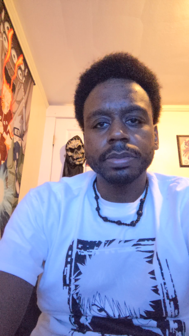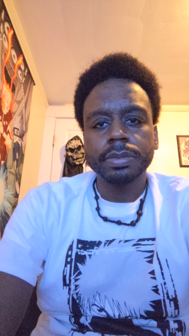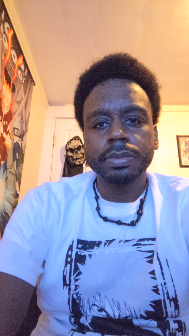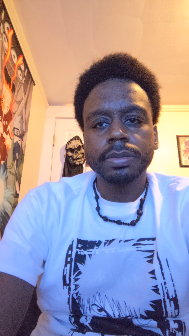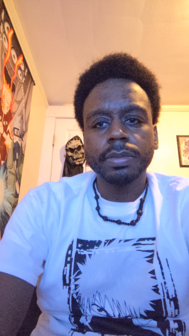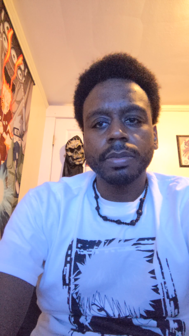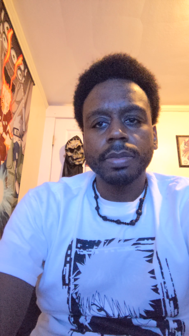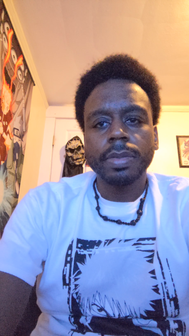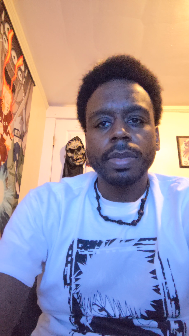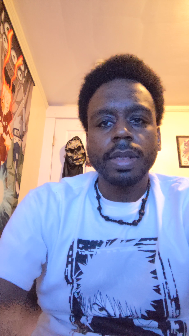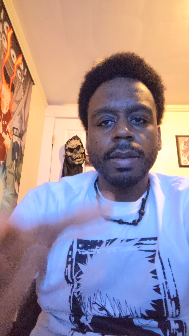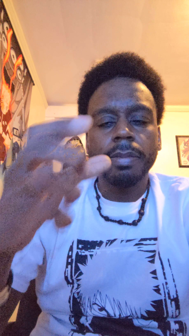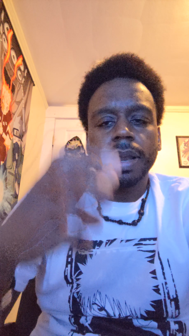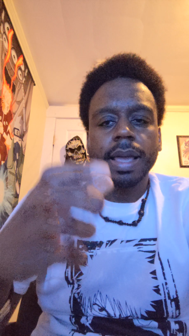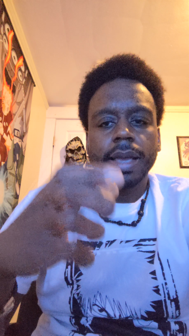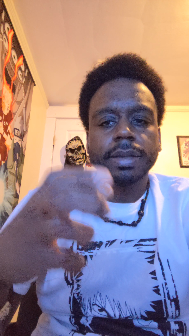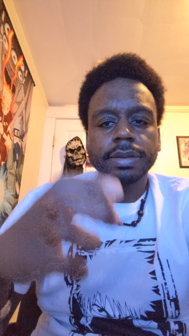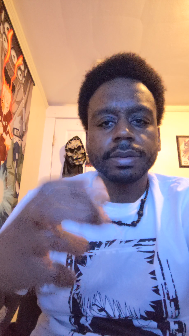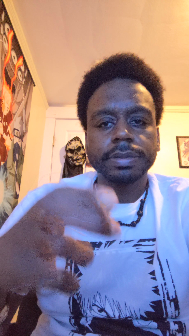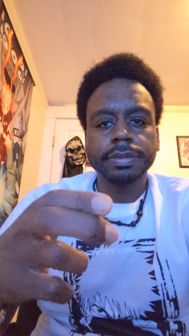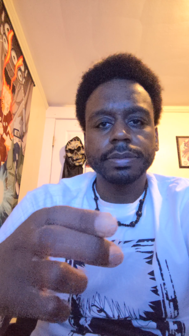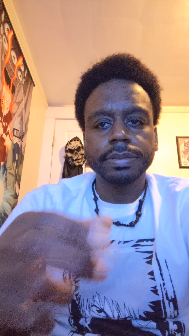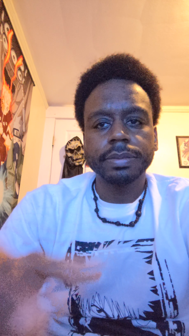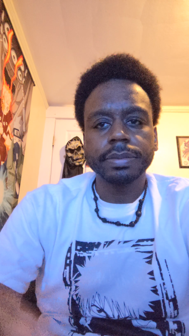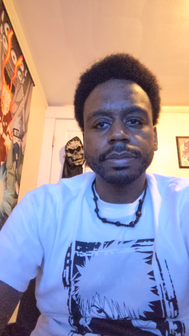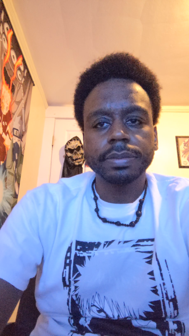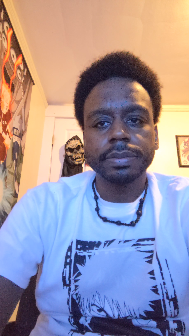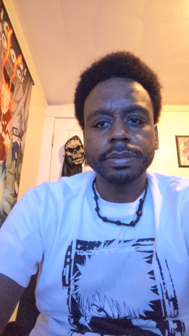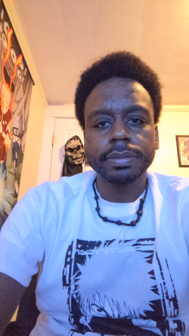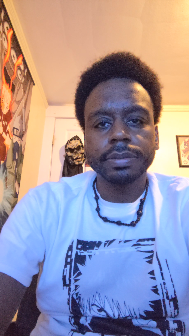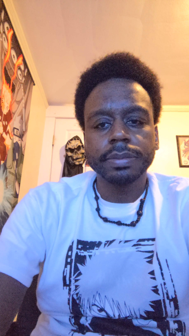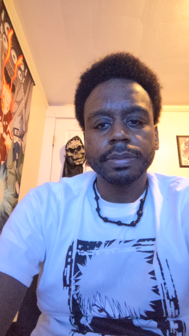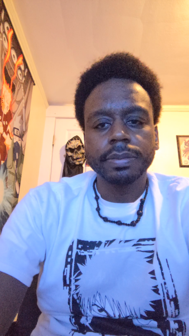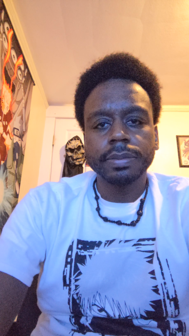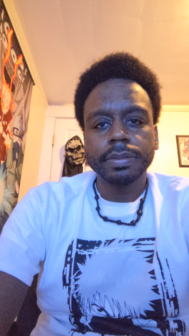plate